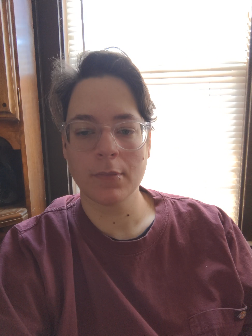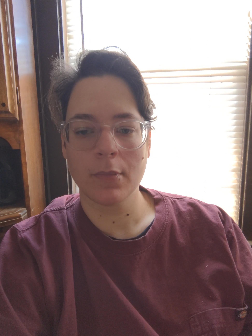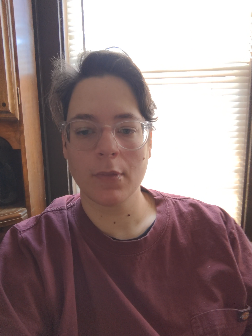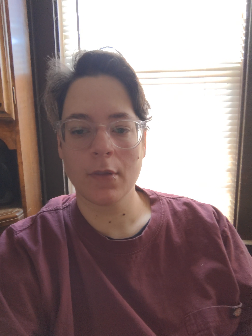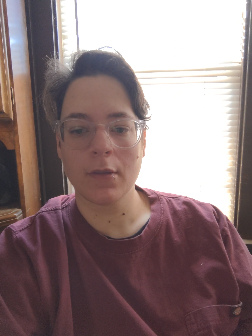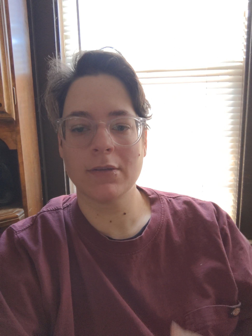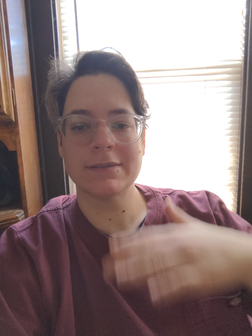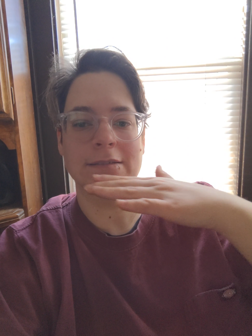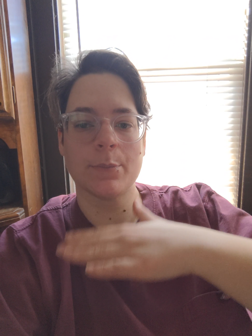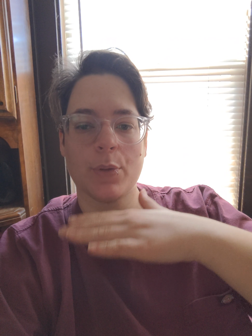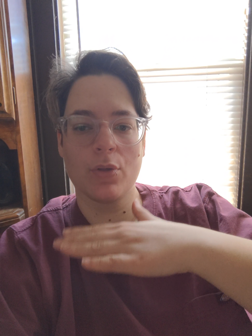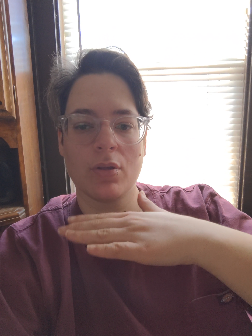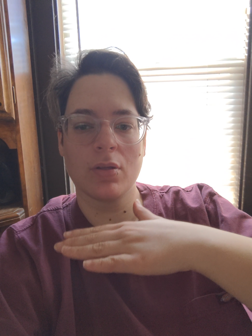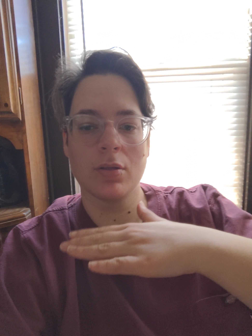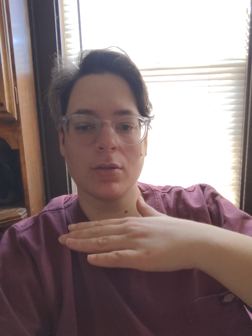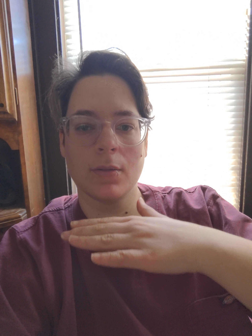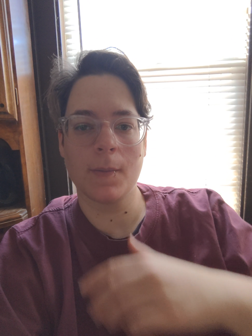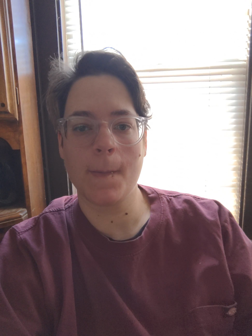table